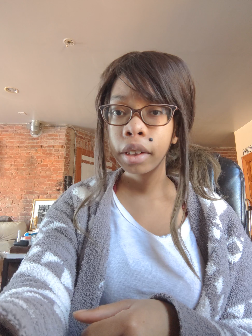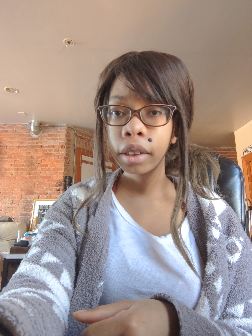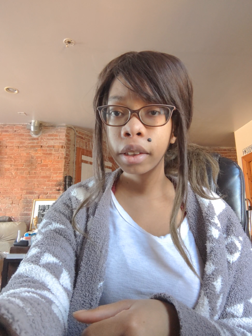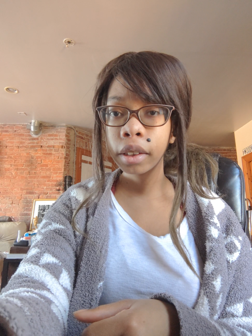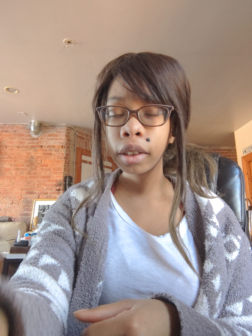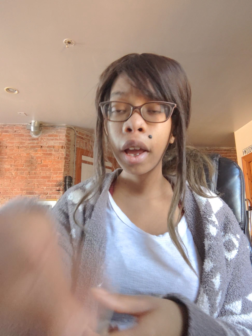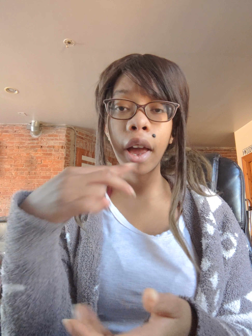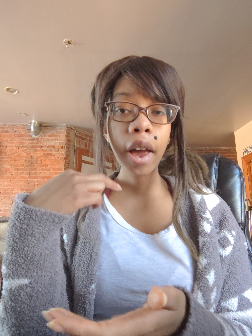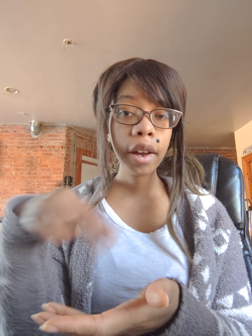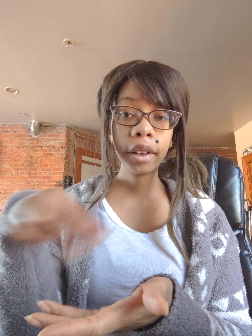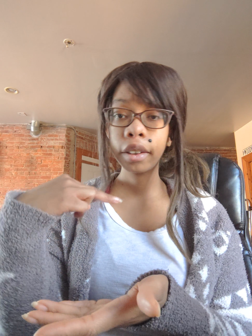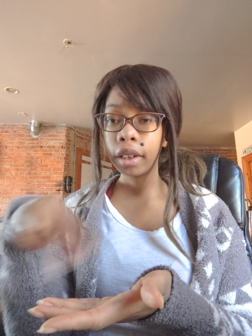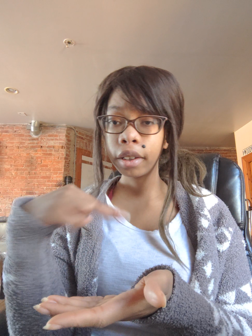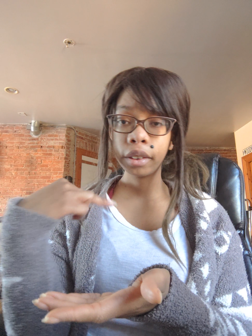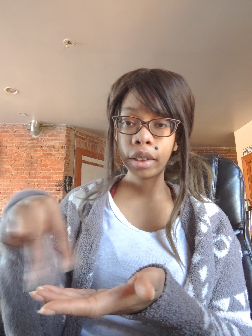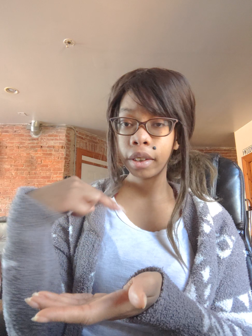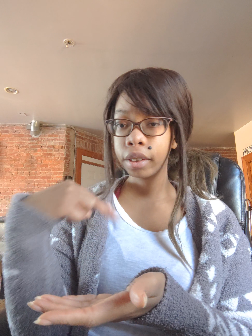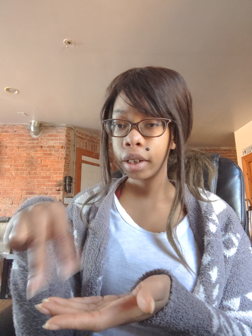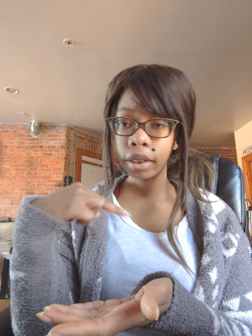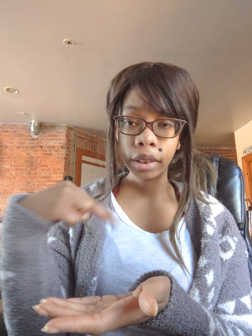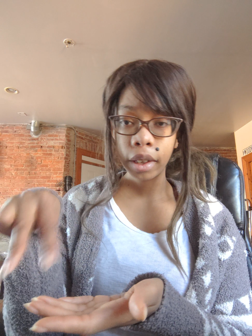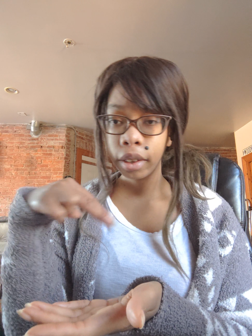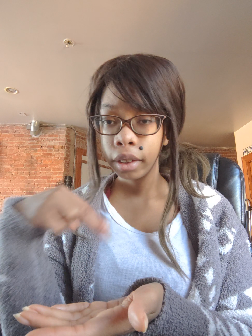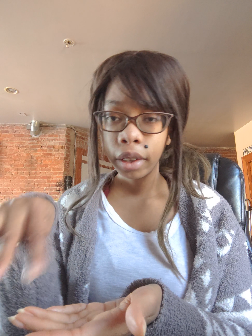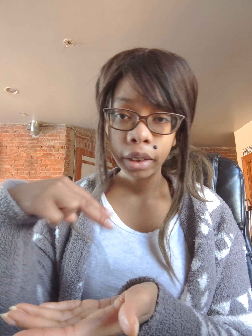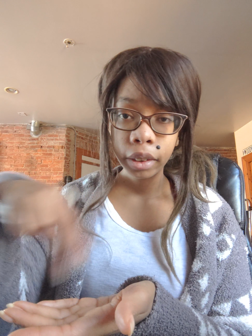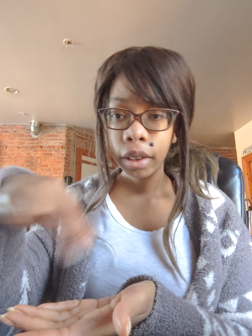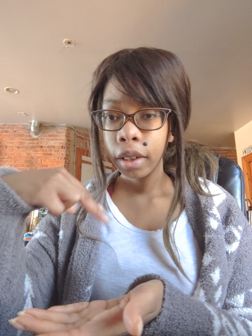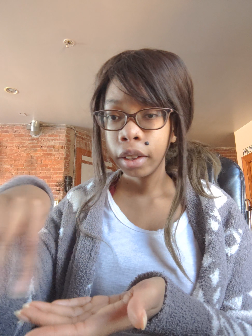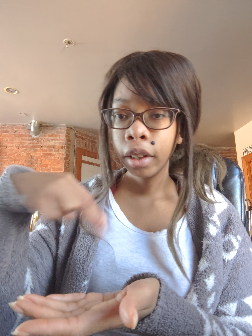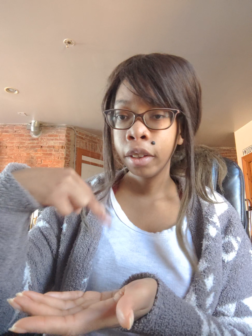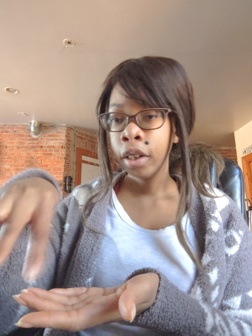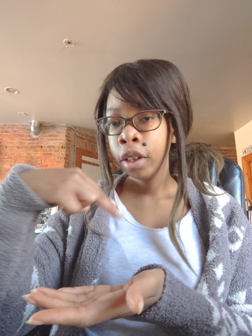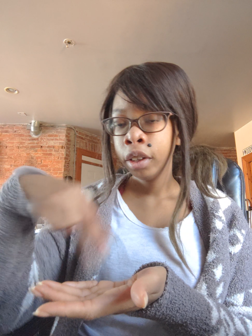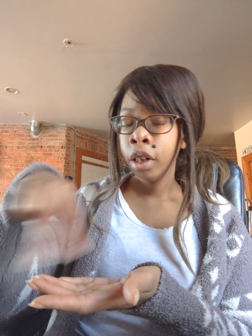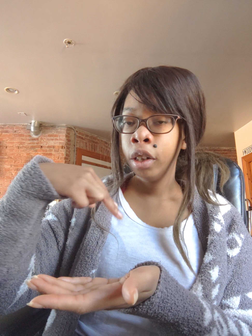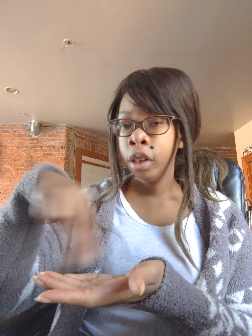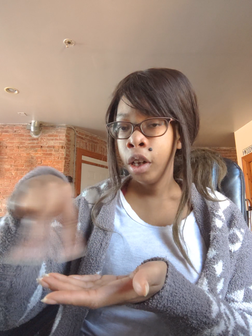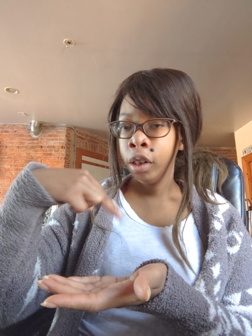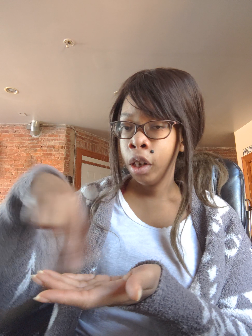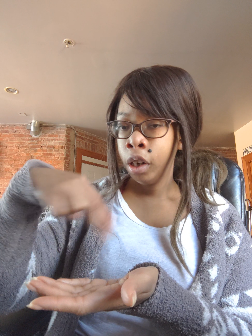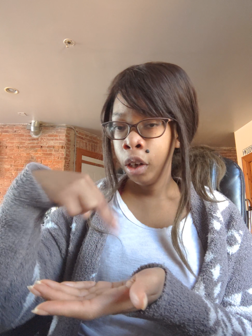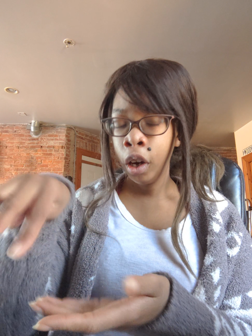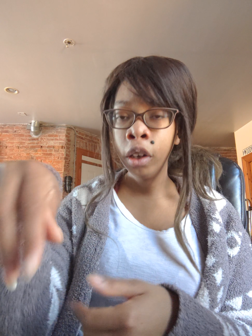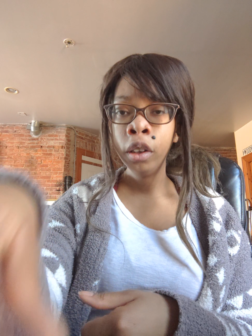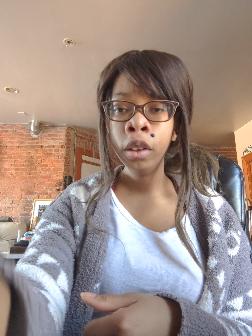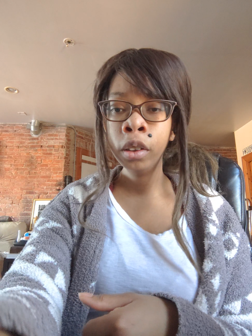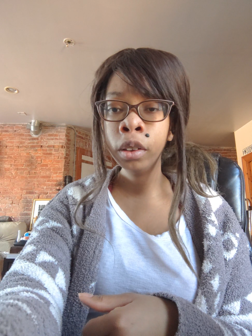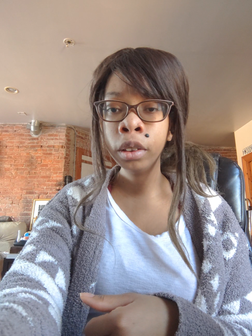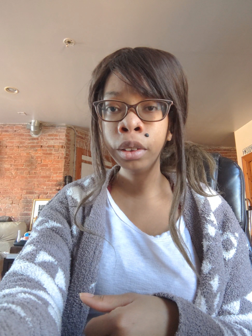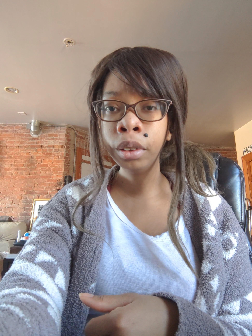dance